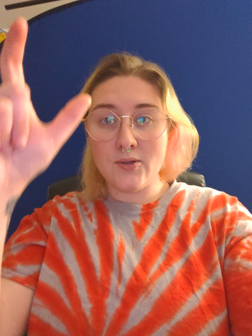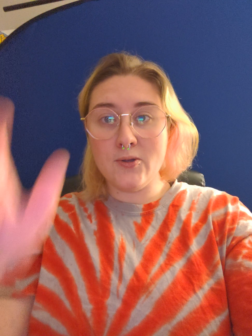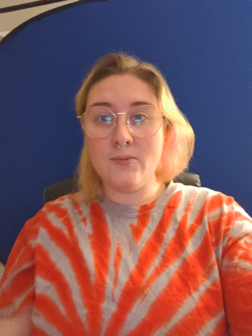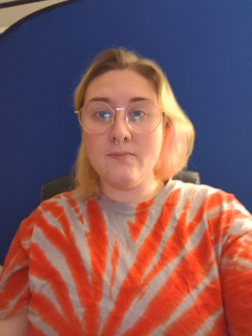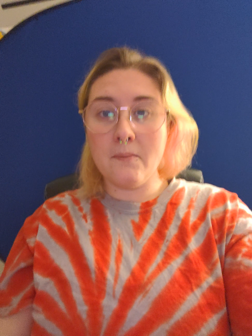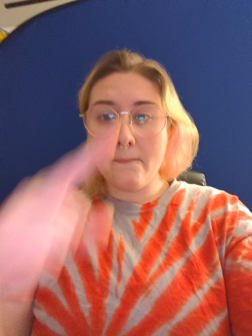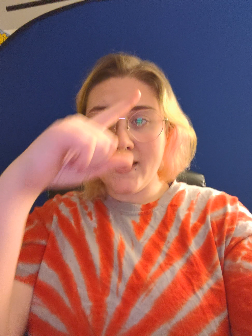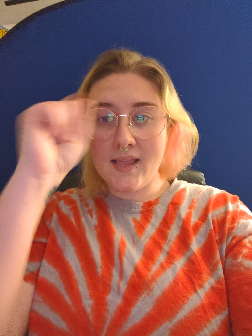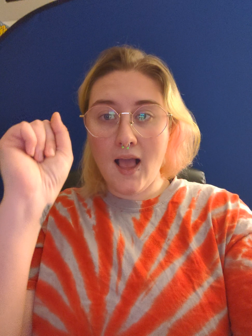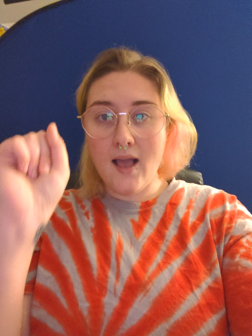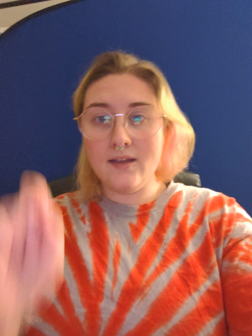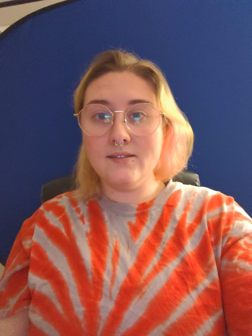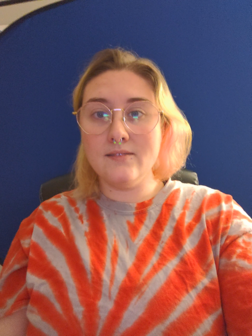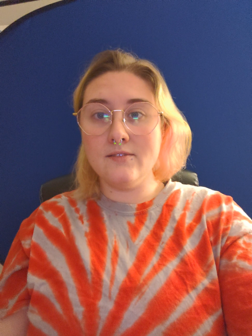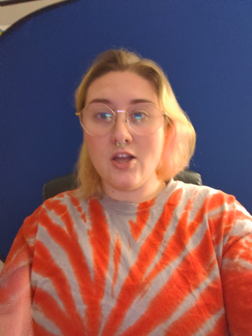because